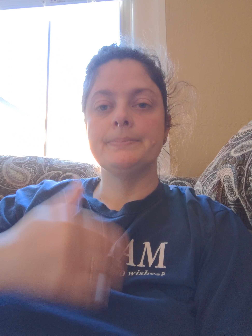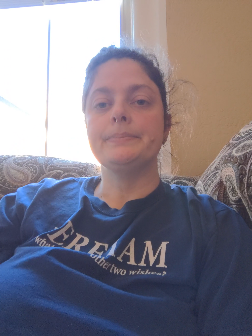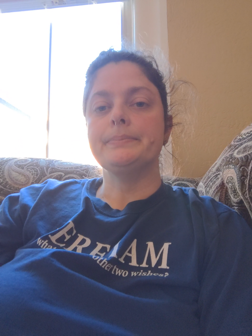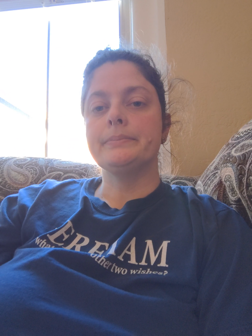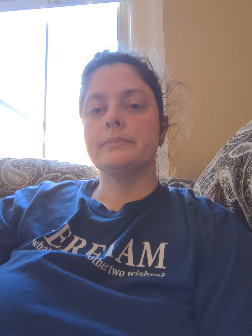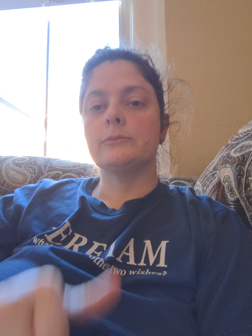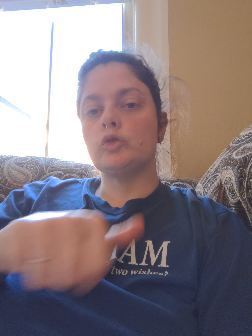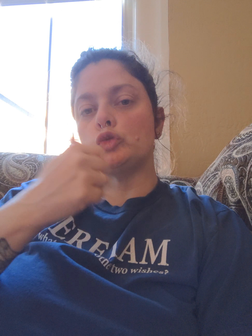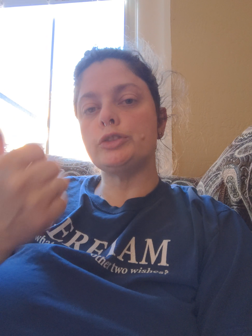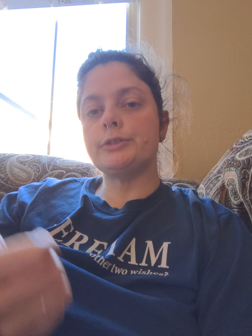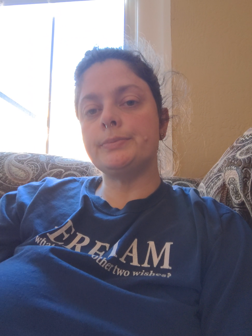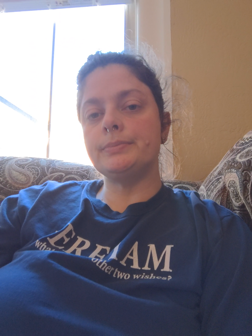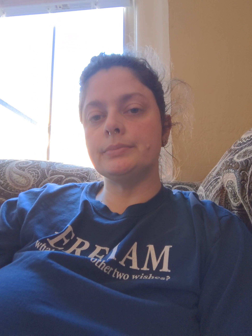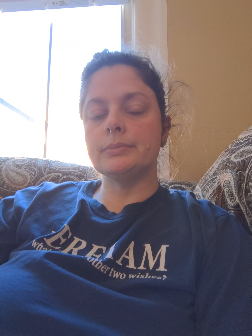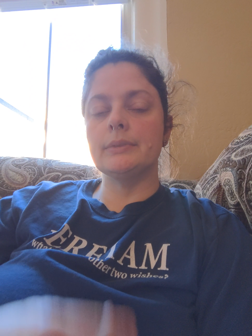another